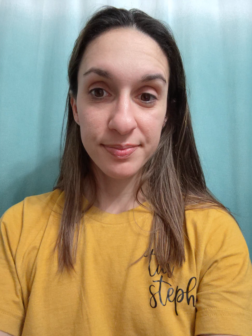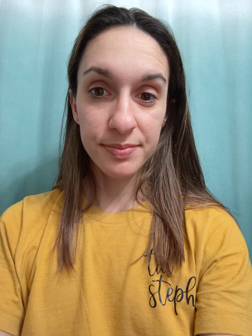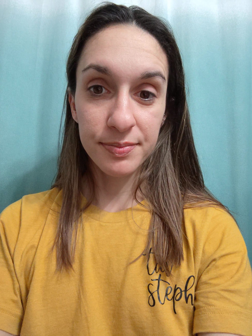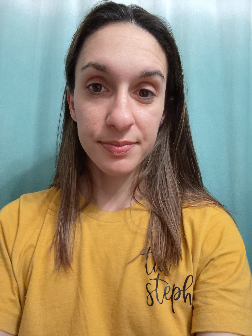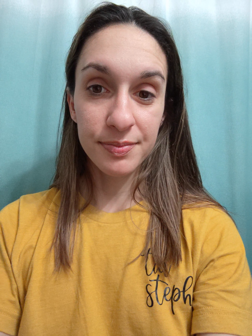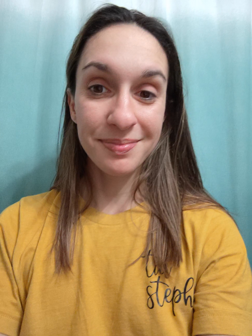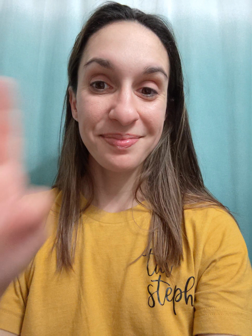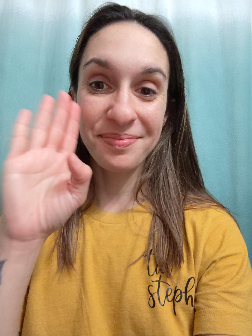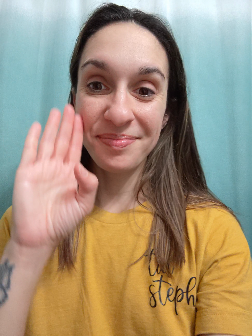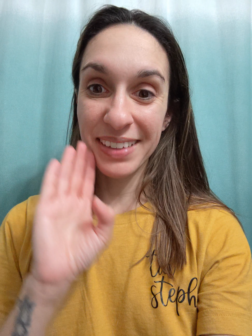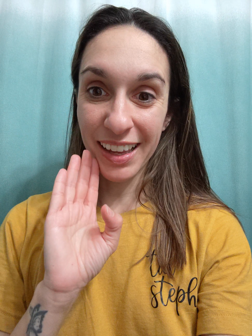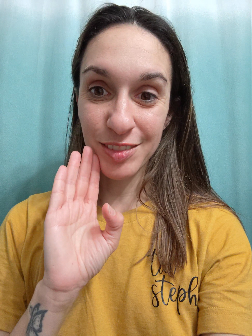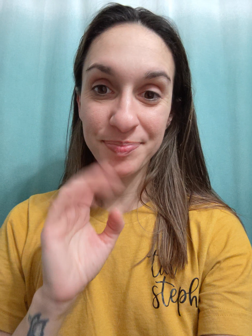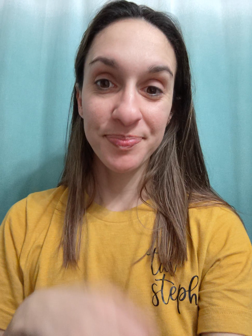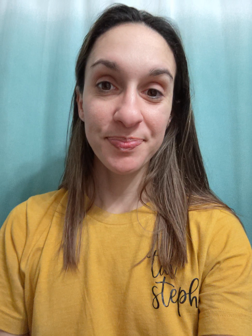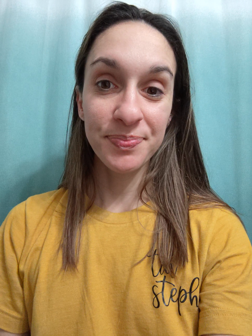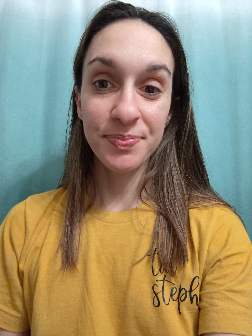brown